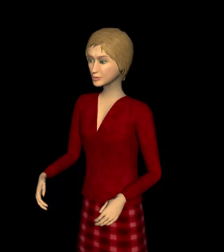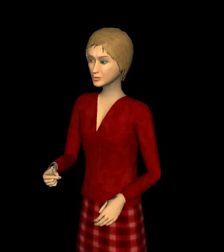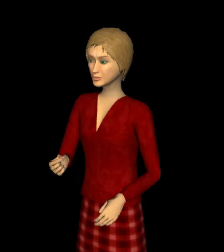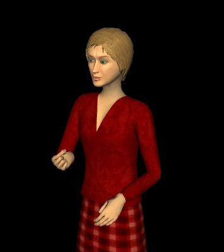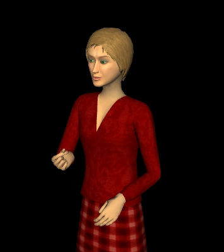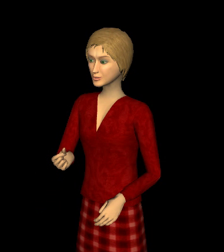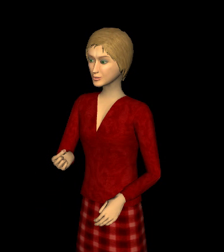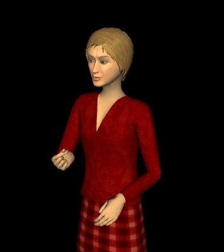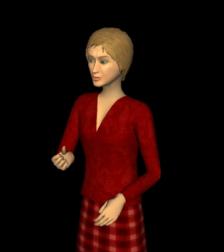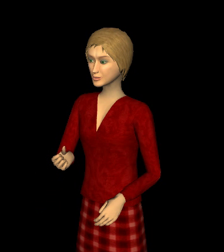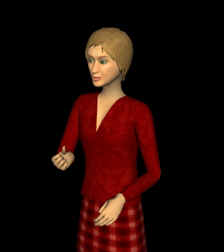مال